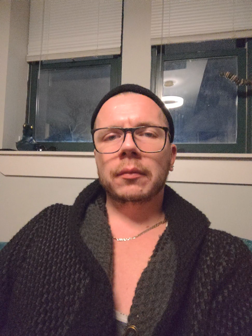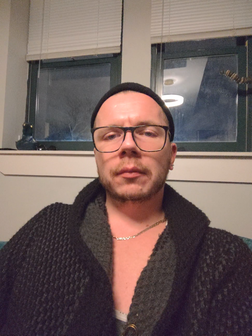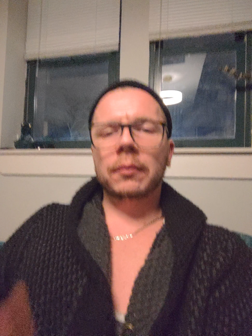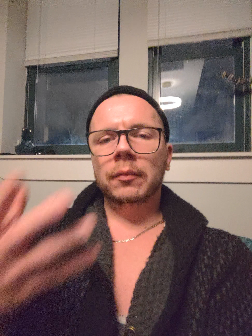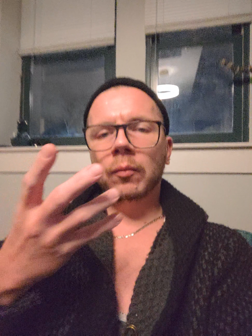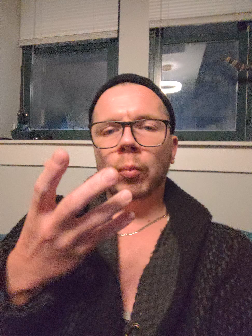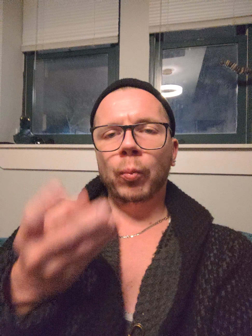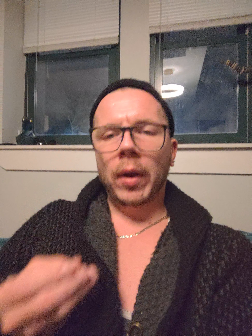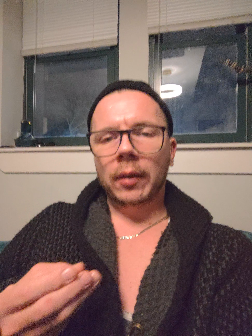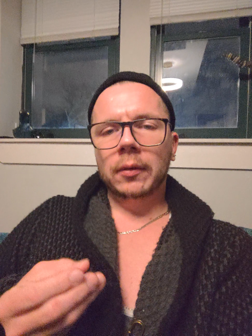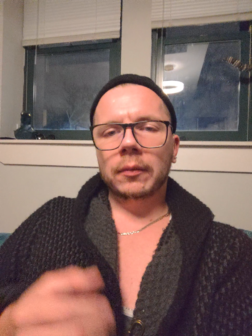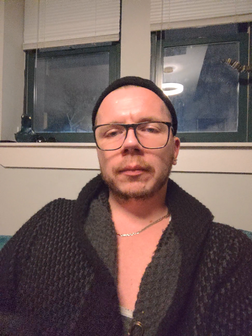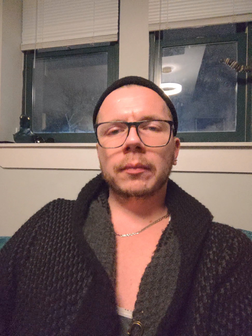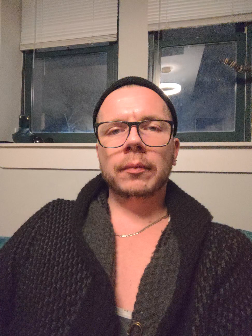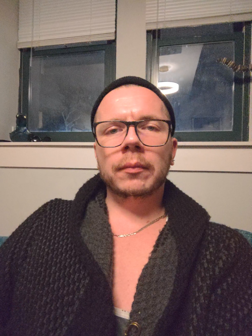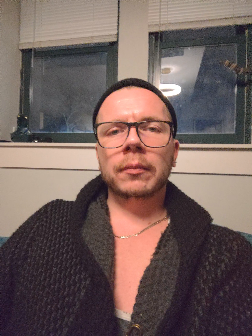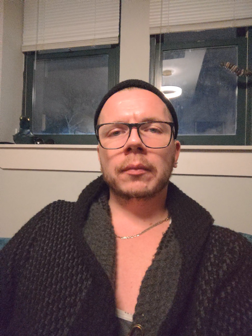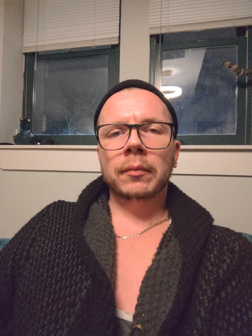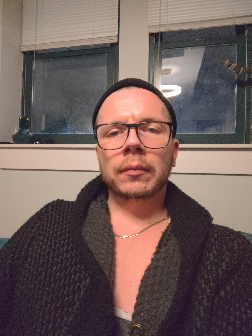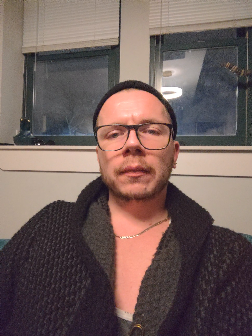wet